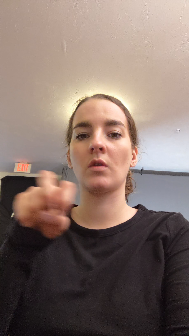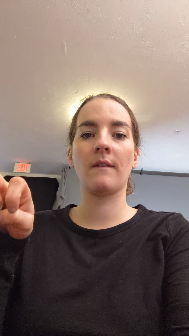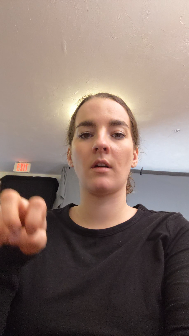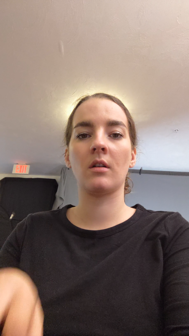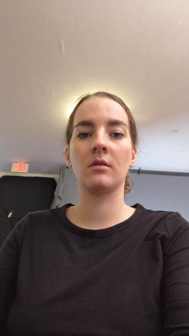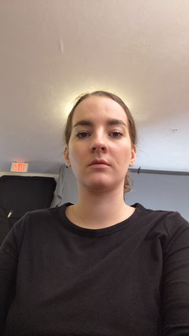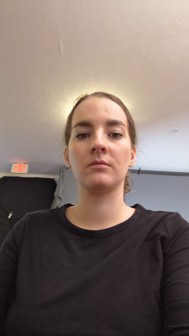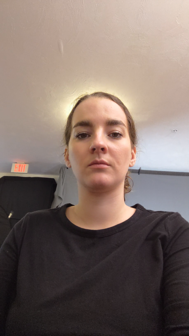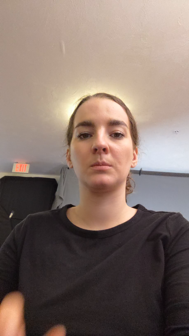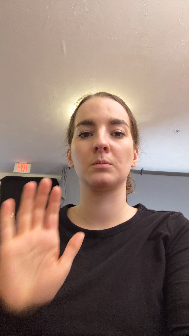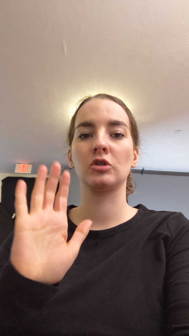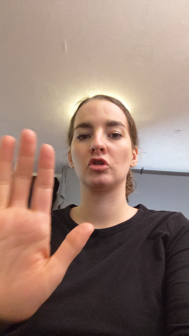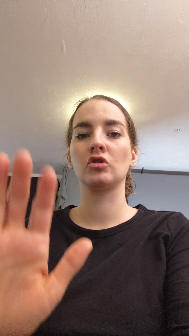push